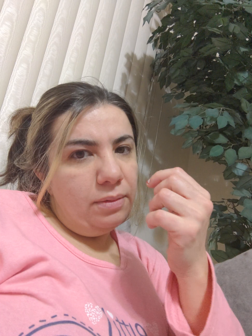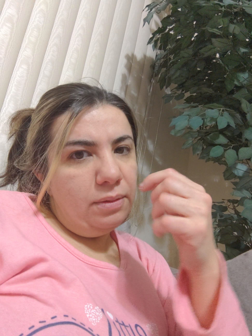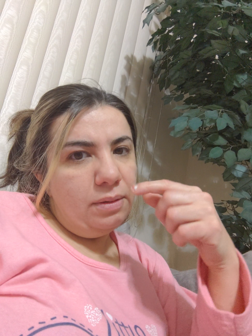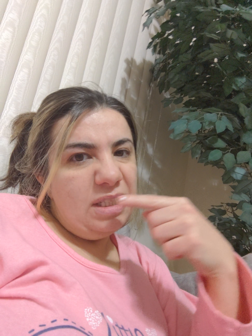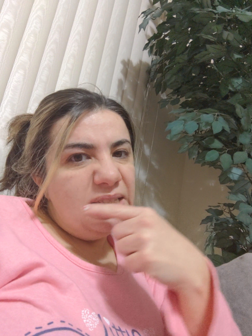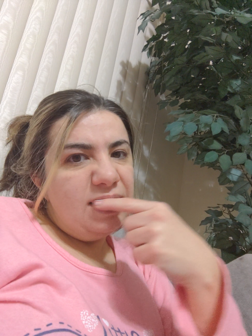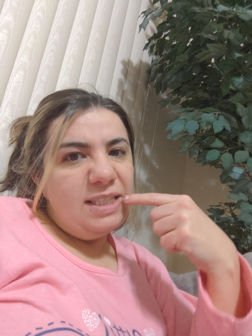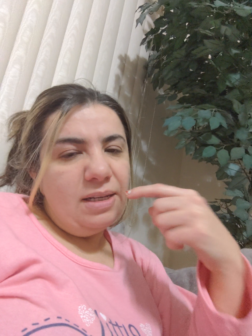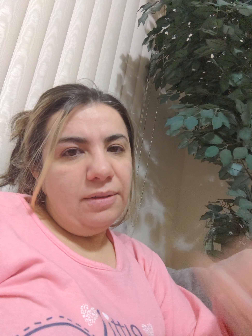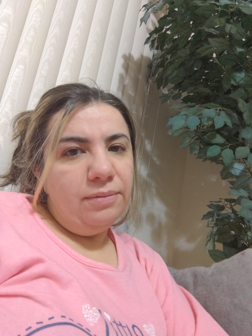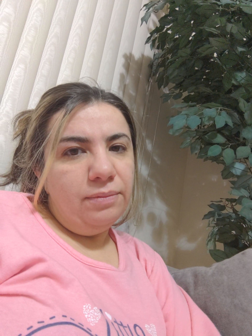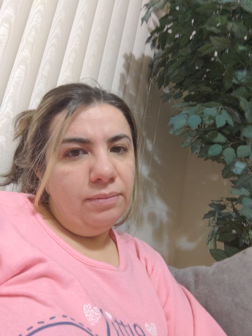tooth